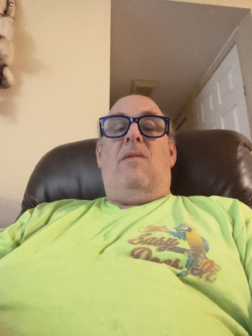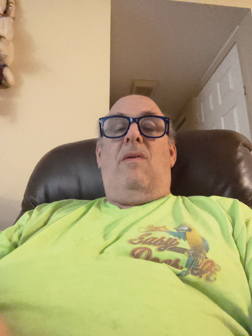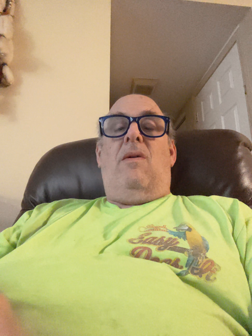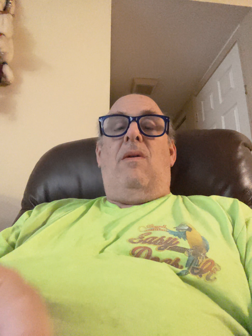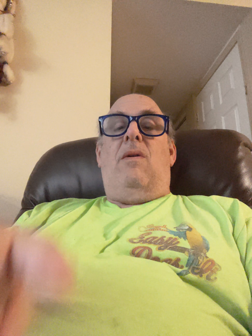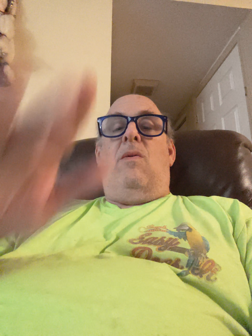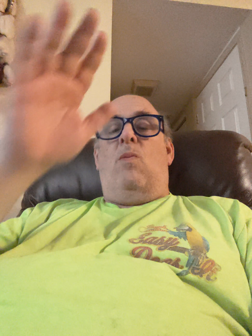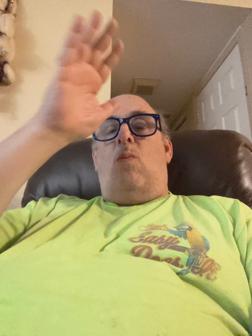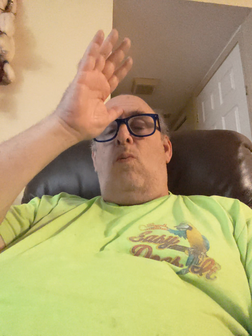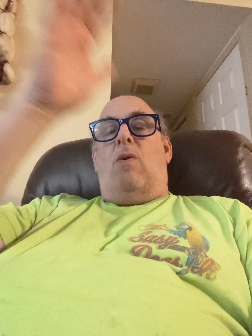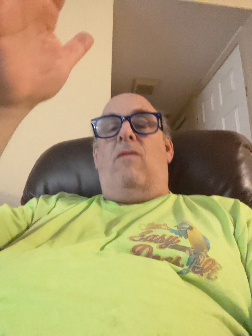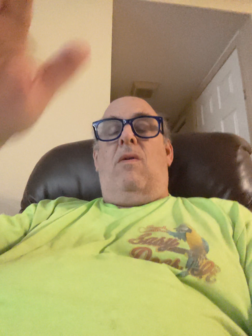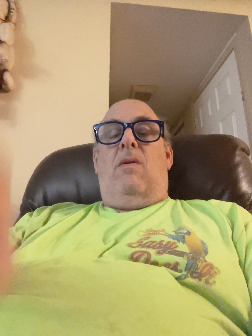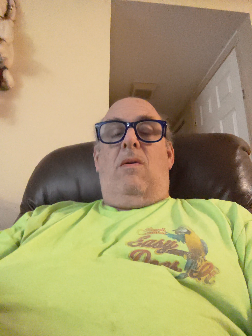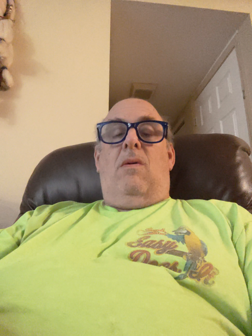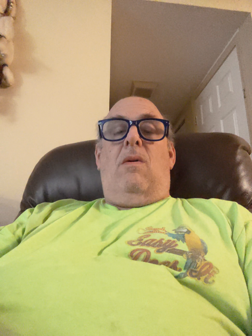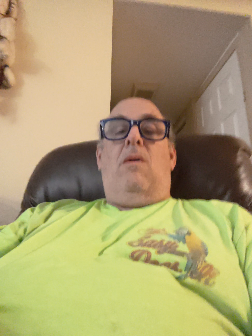grandpa